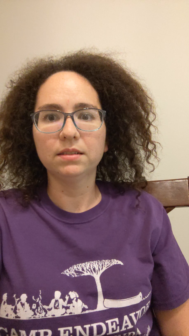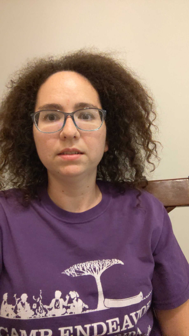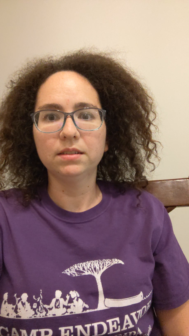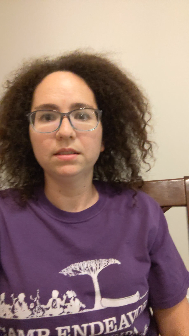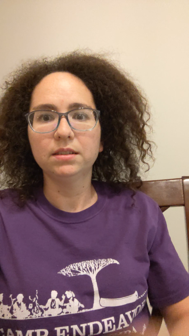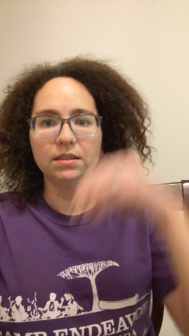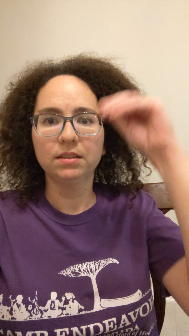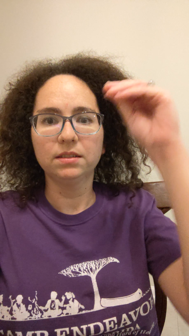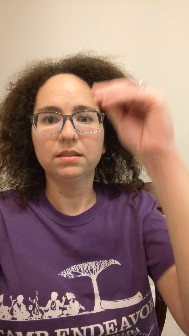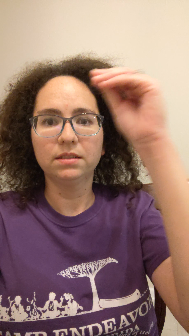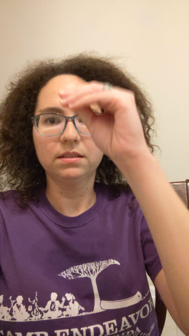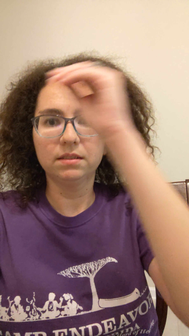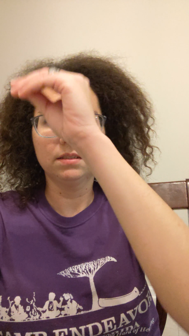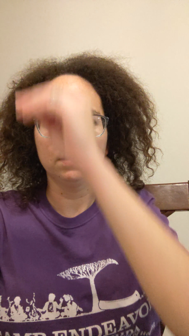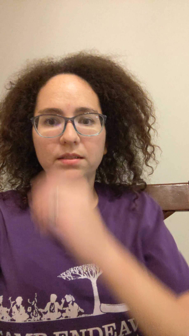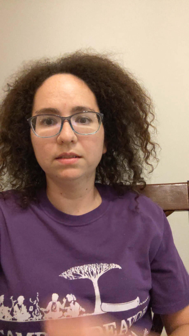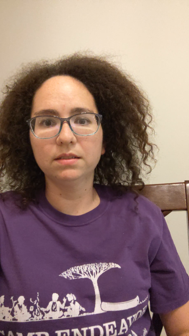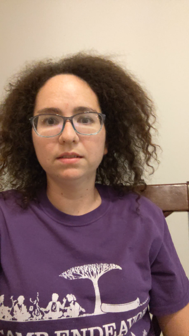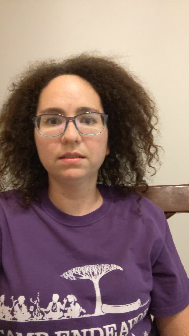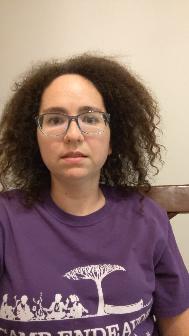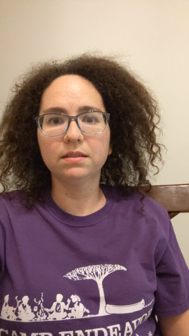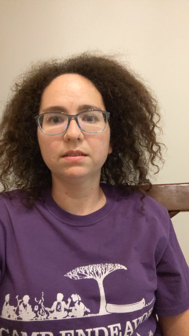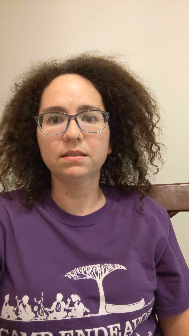dinosaur